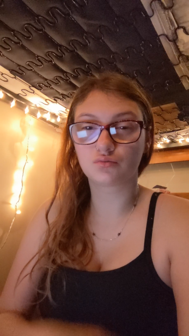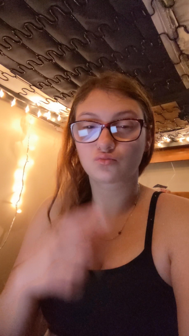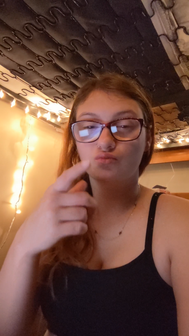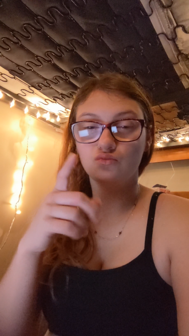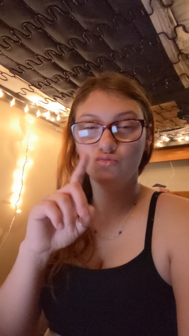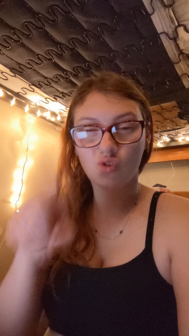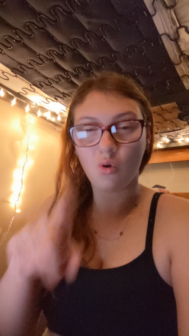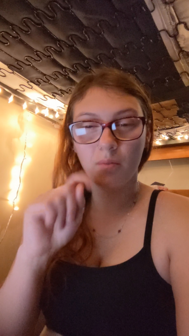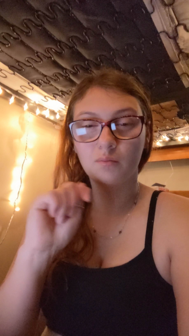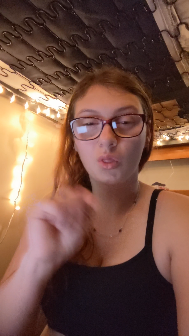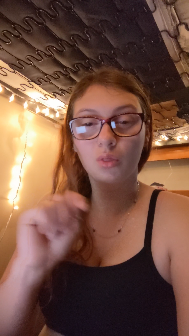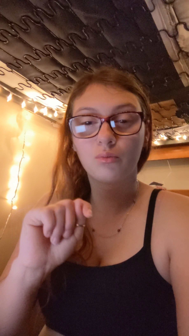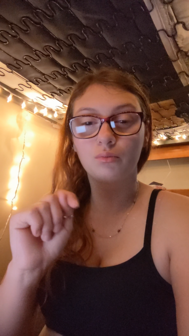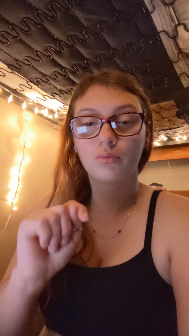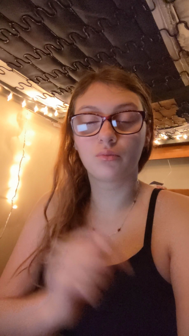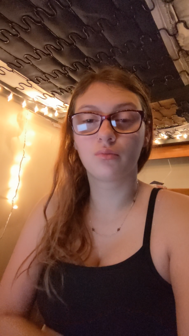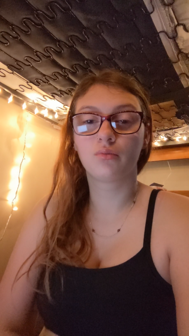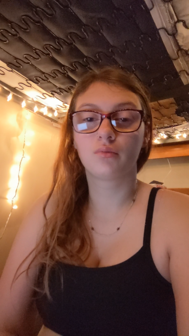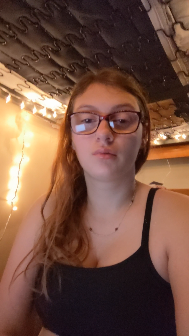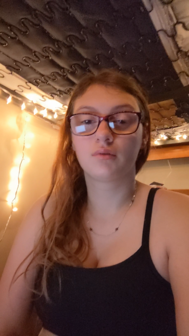go potty